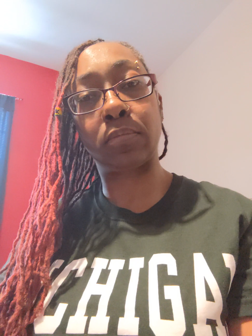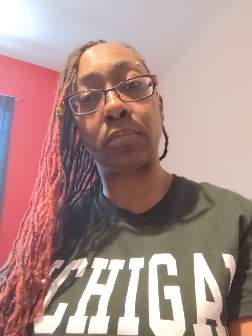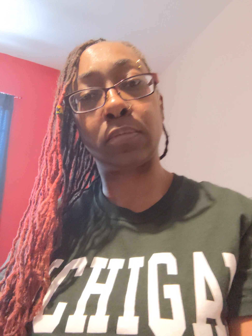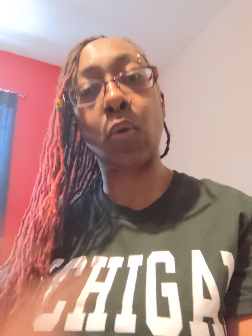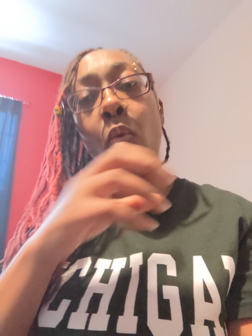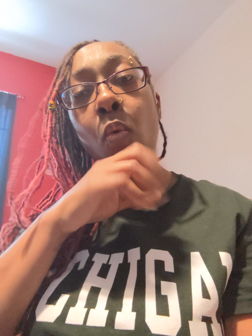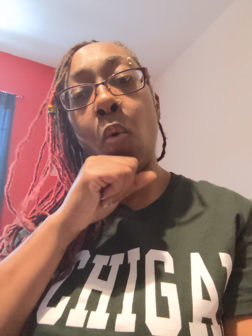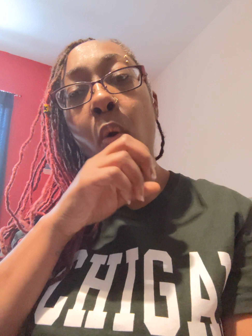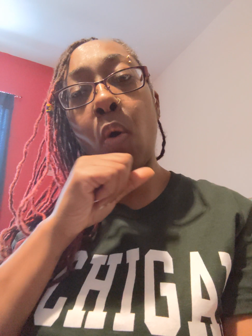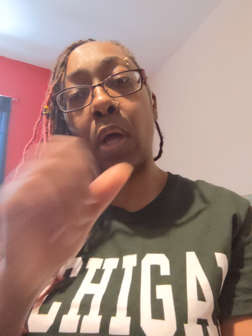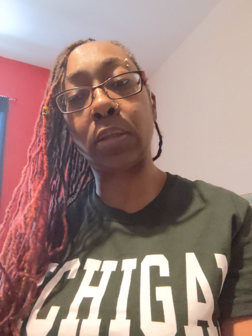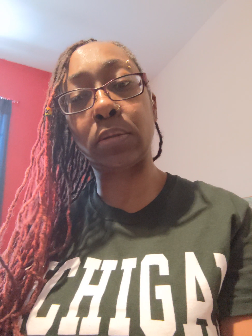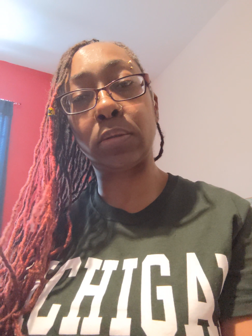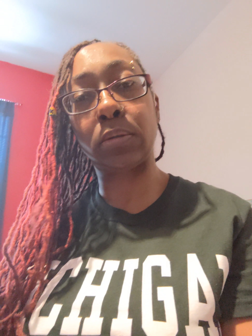orange